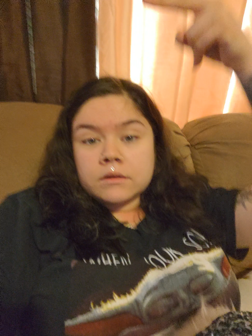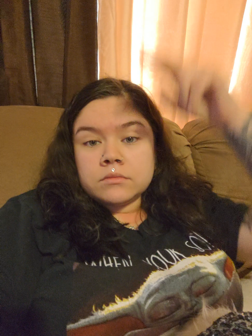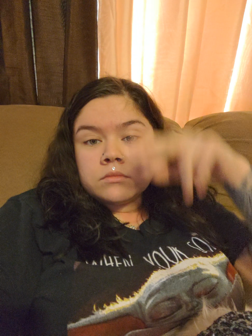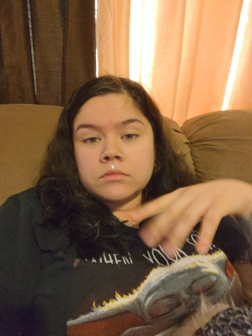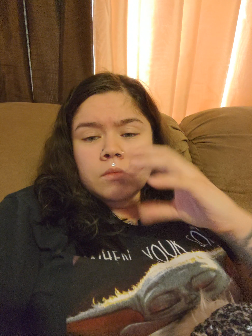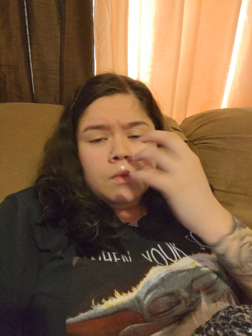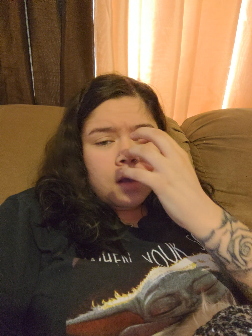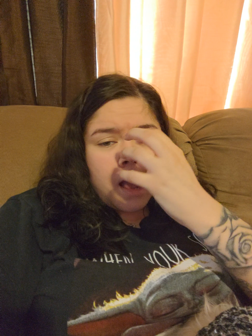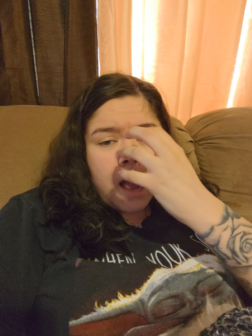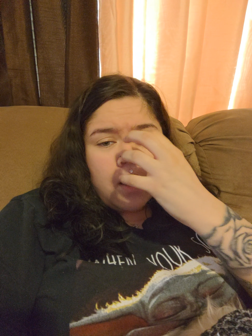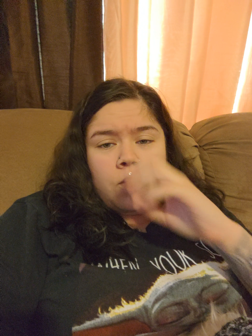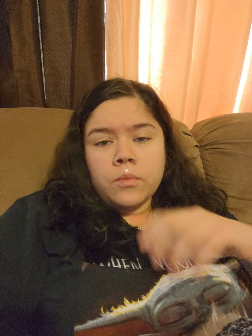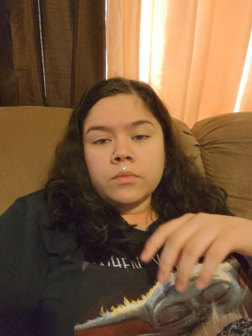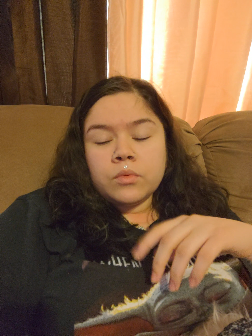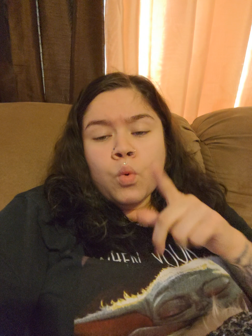clown